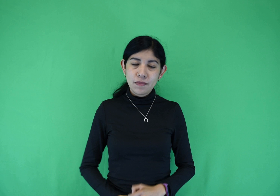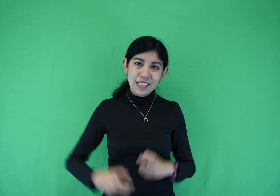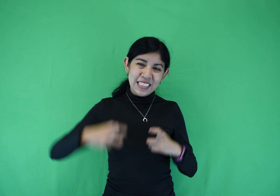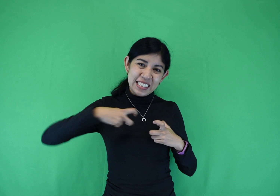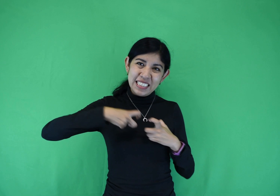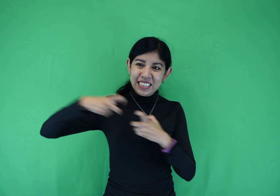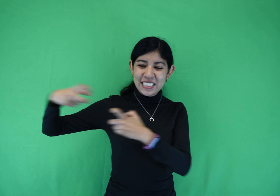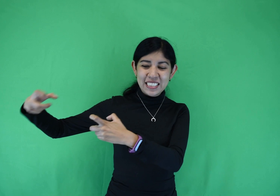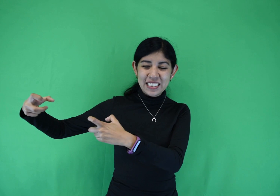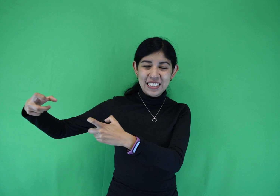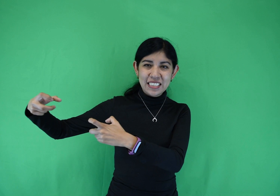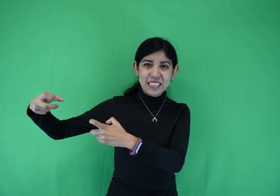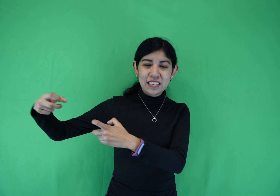robar